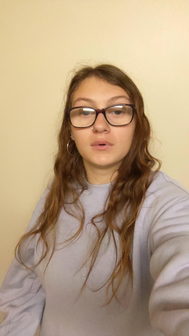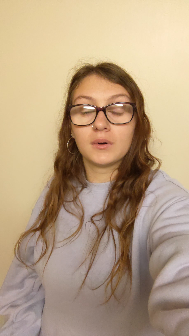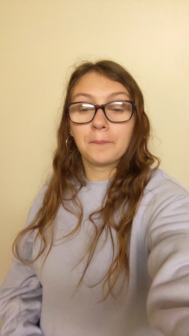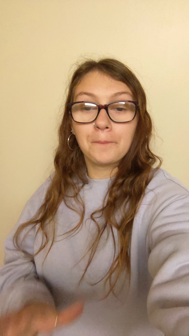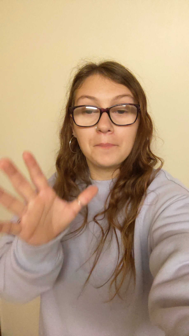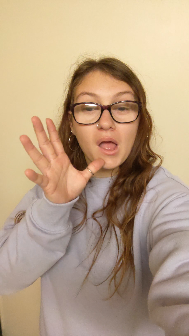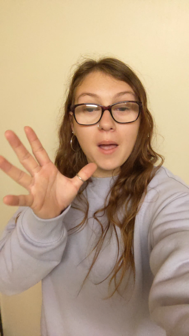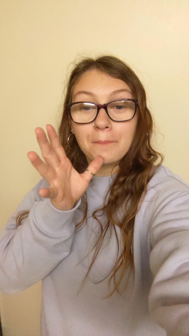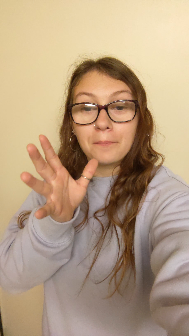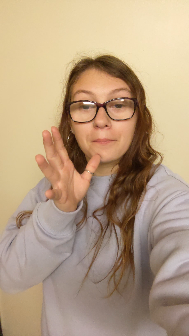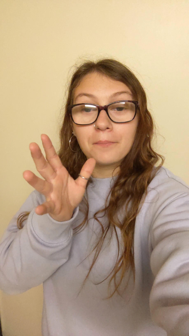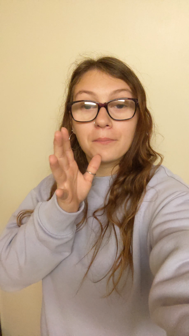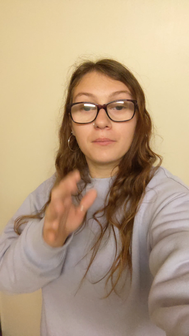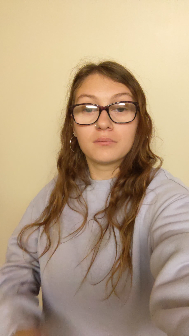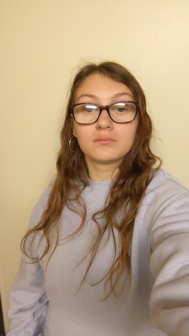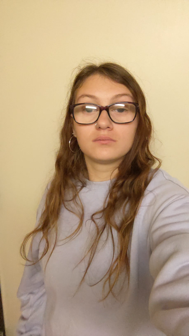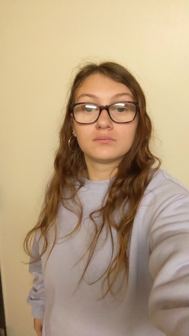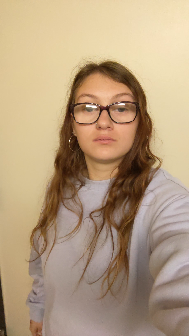mommy